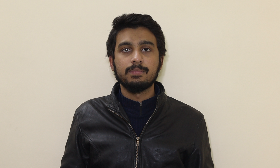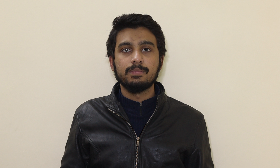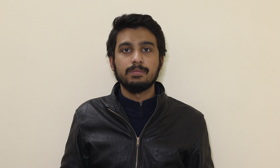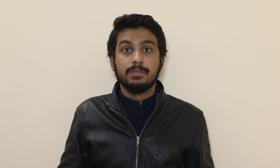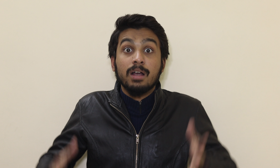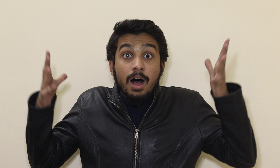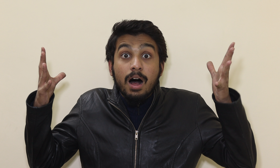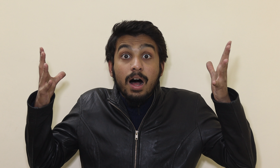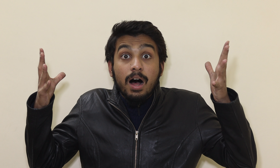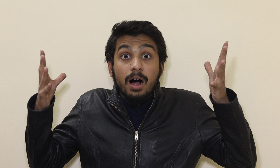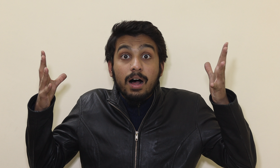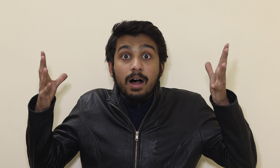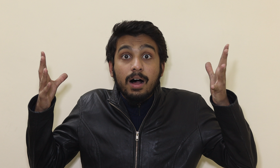surprise